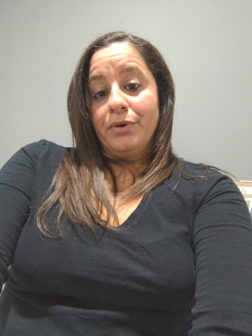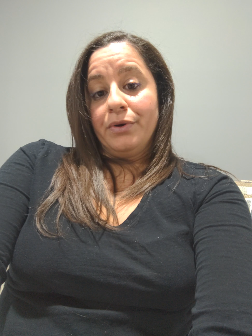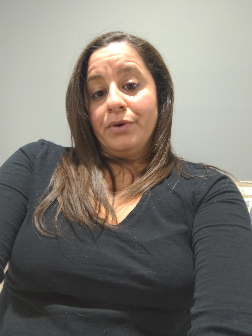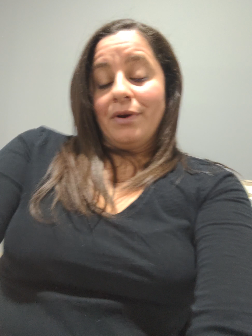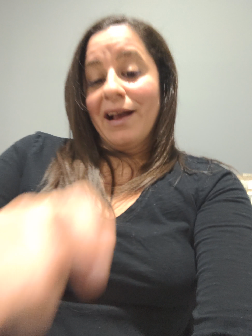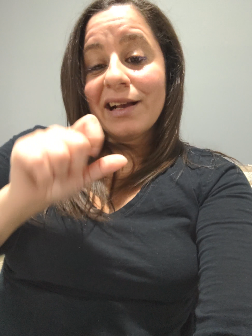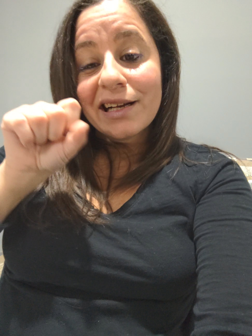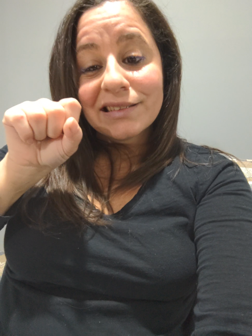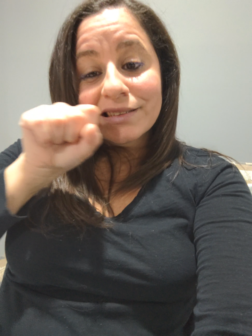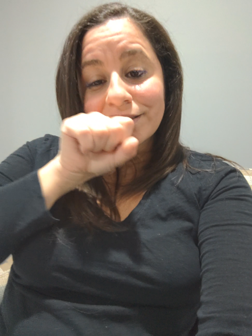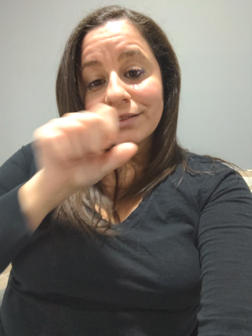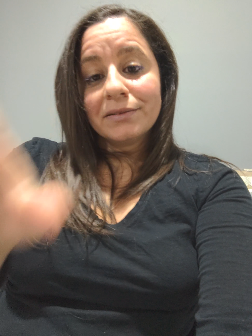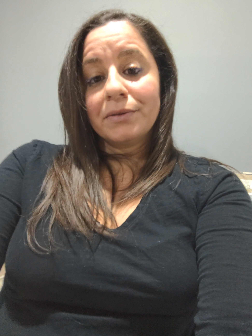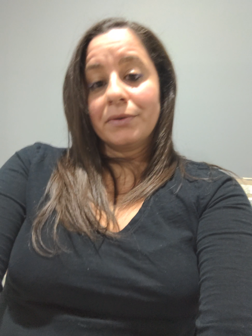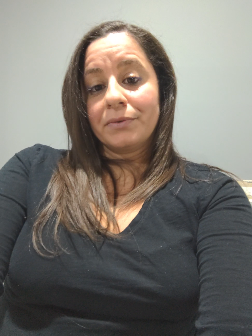carrot